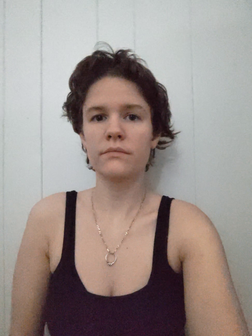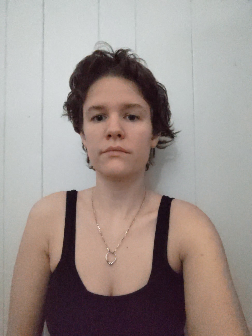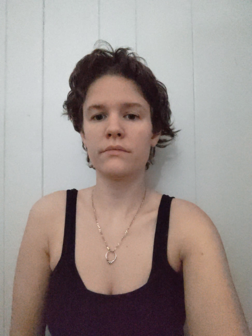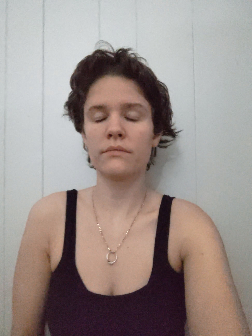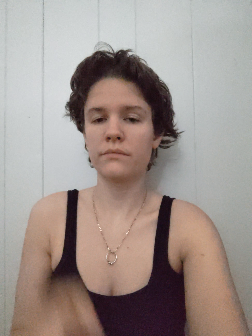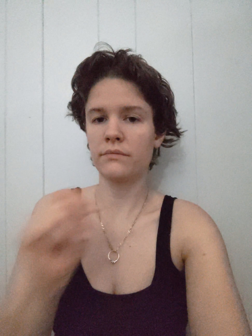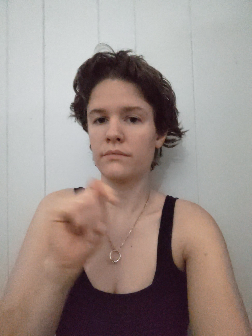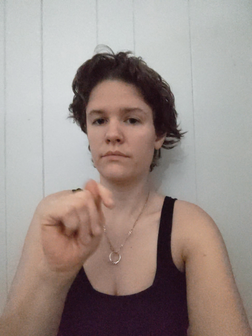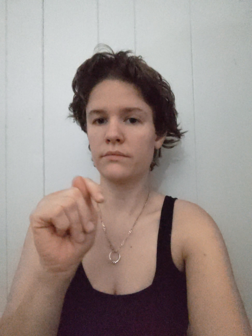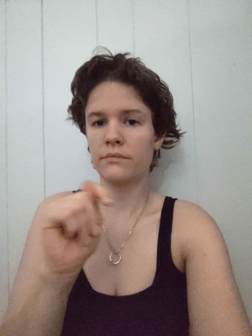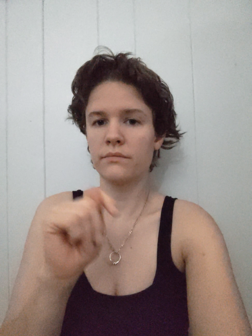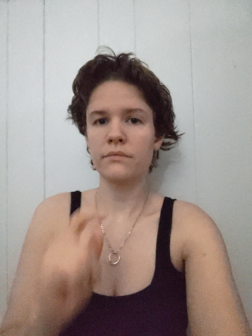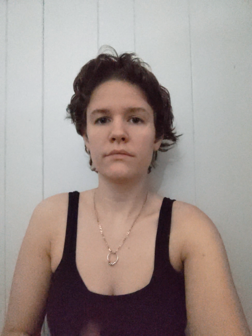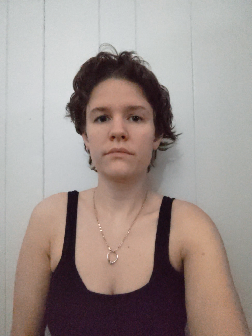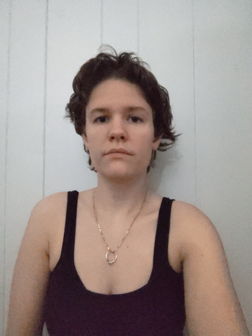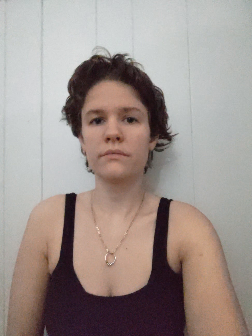potty